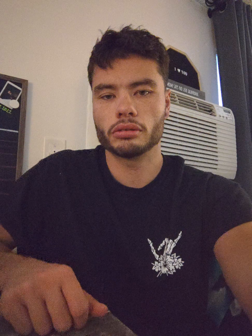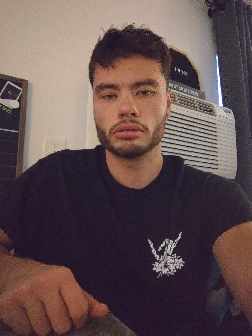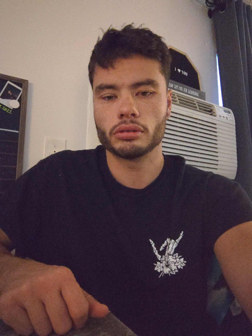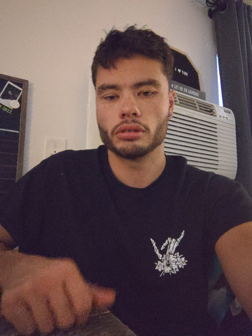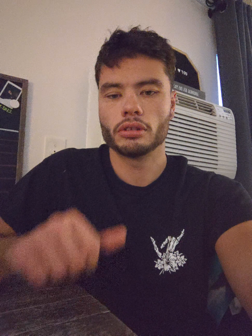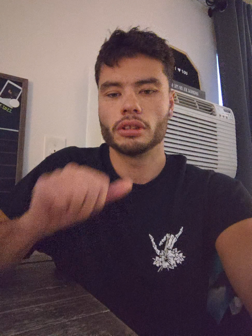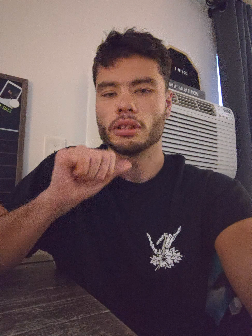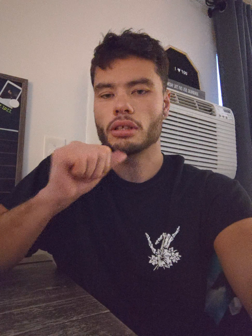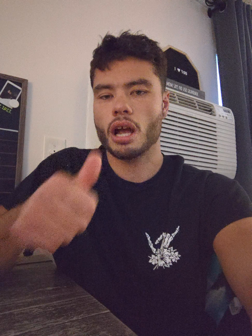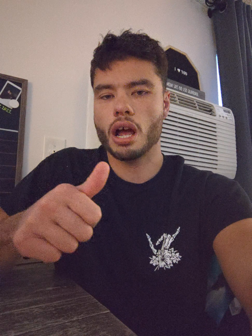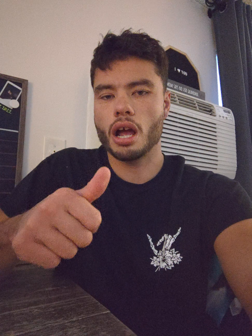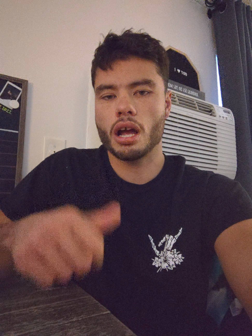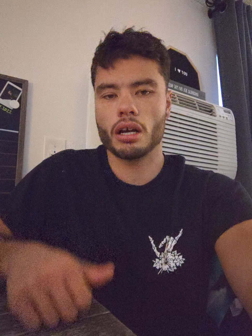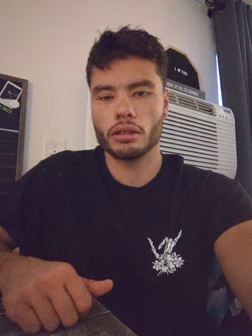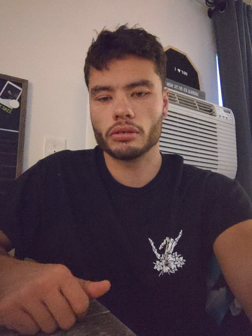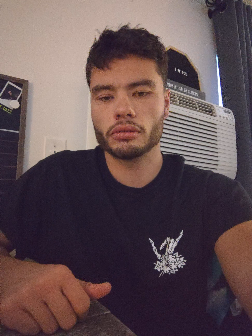not